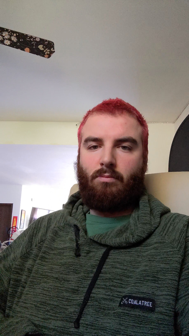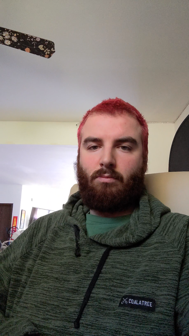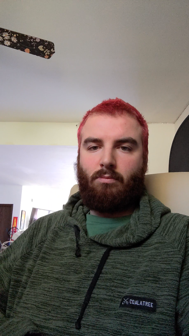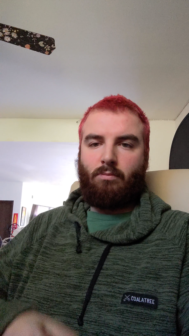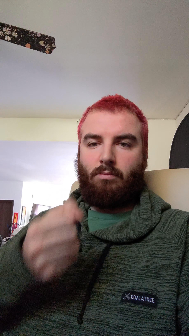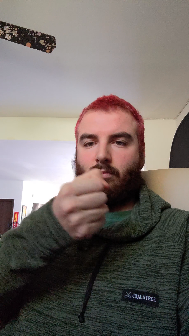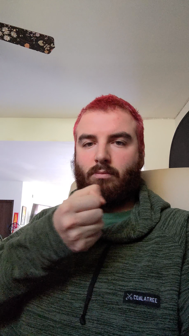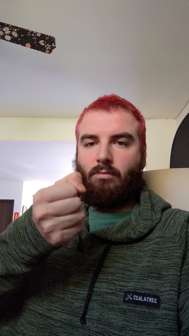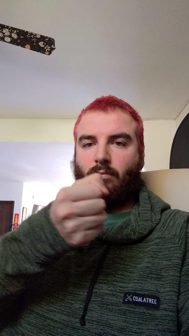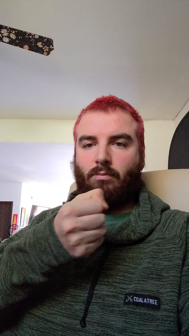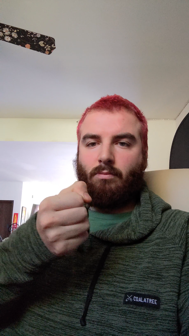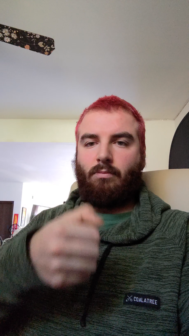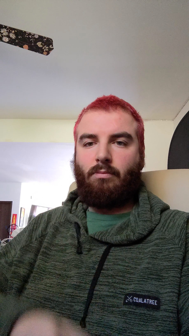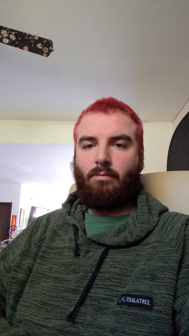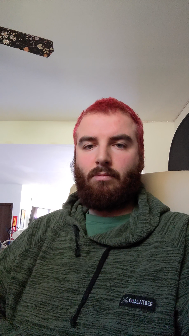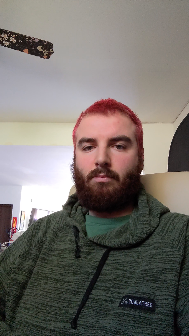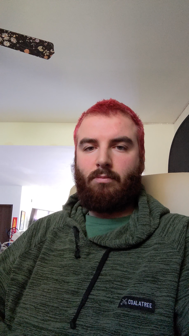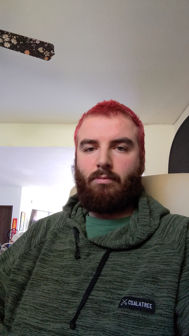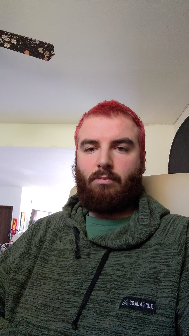coffee